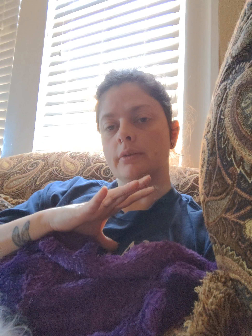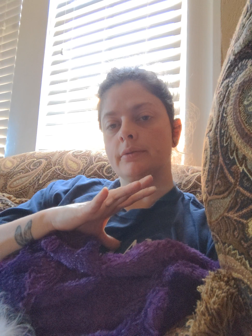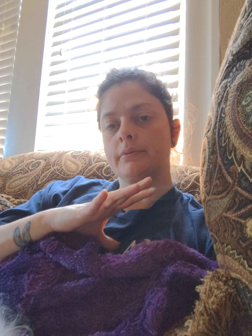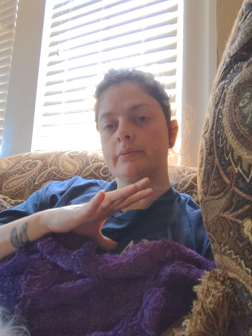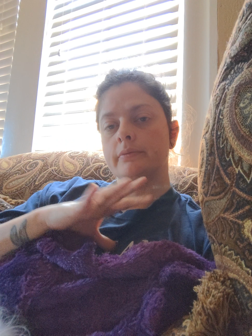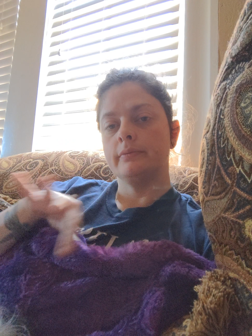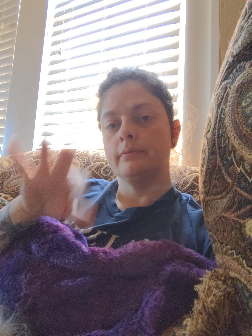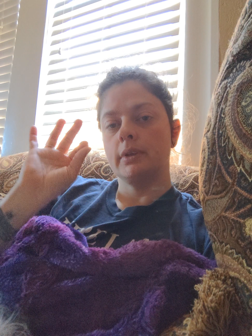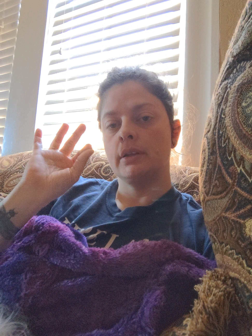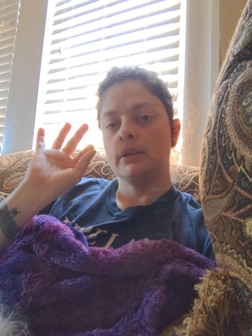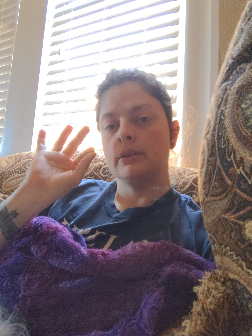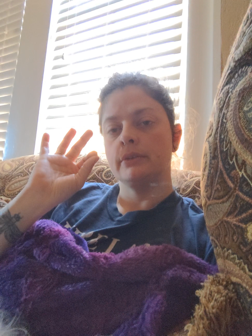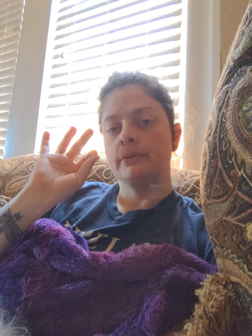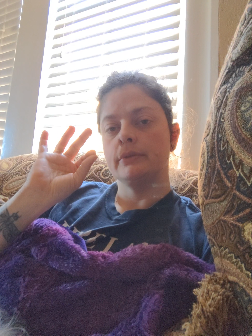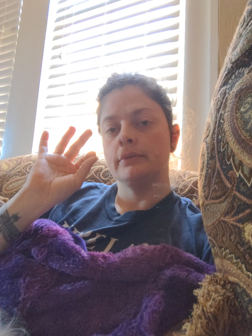find